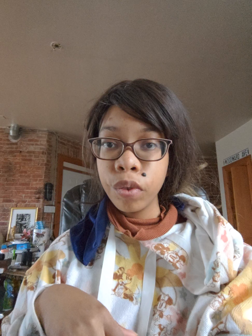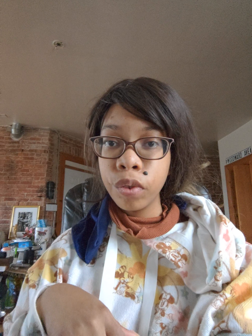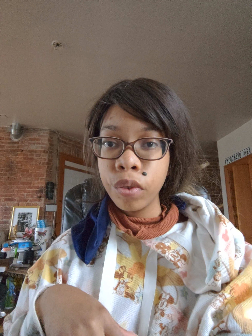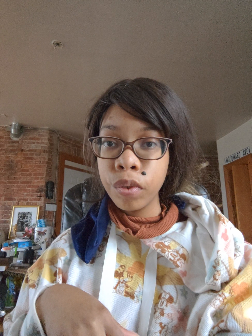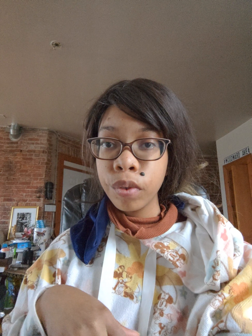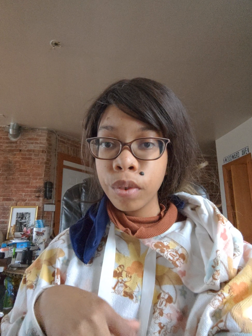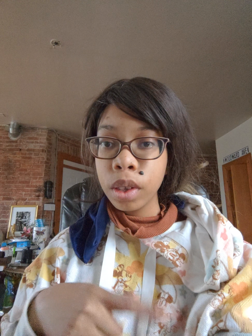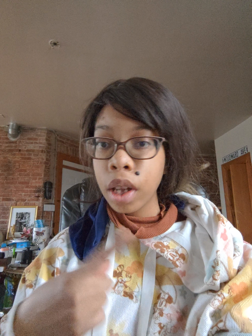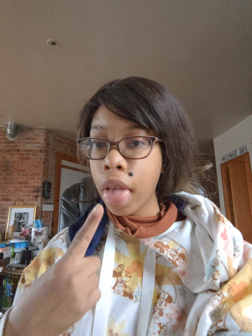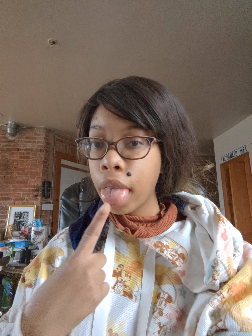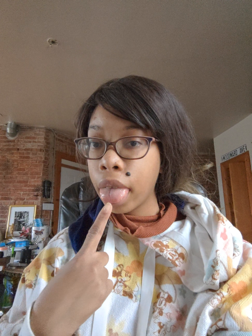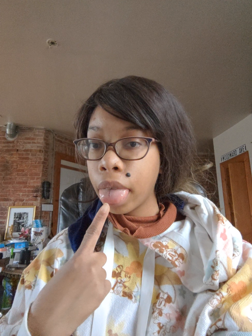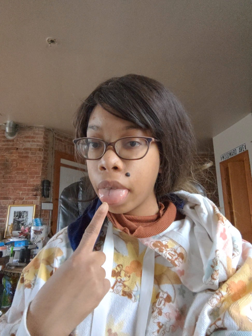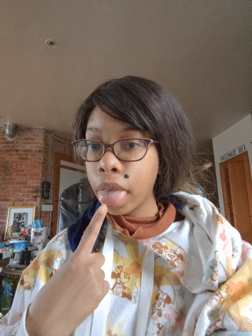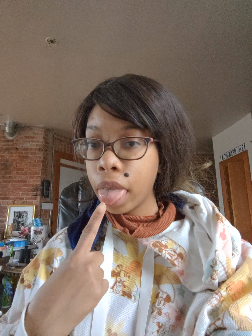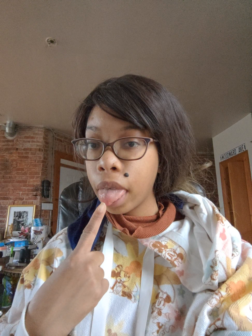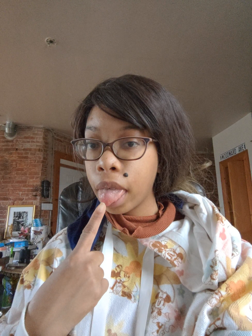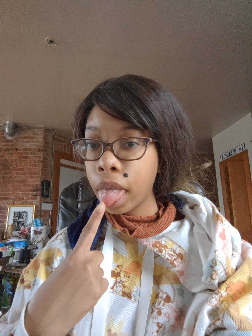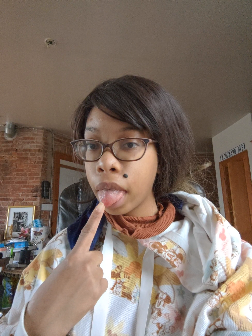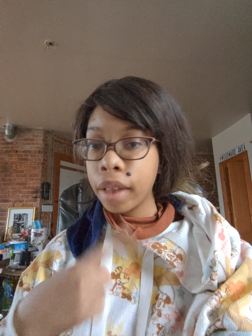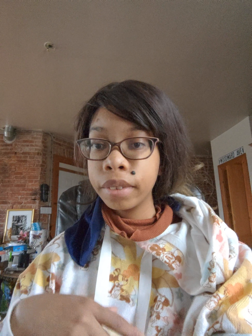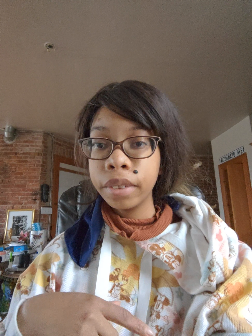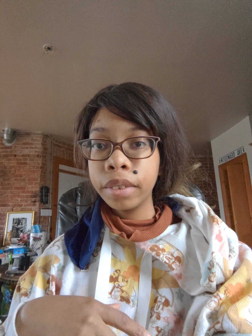tongue